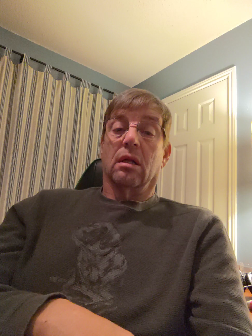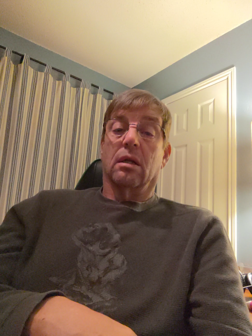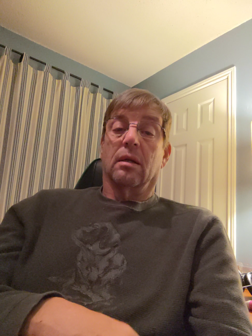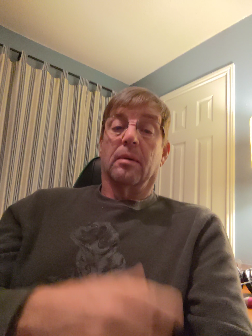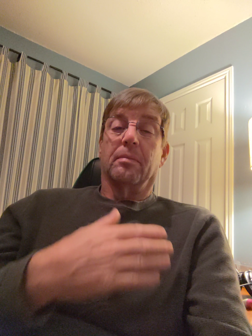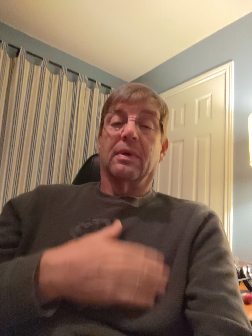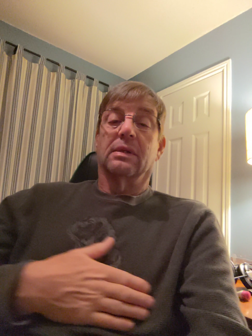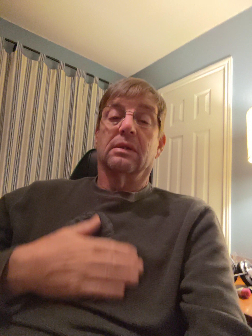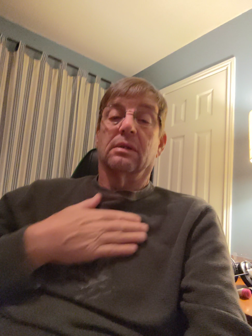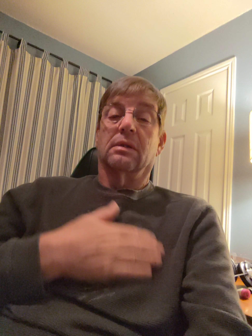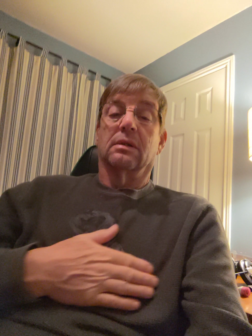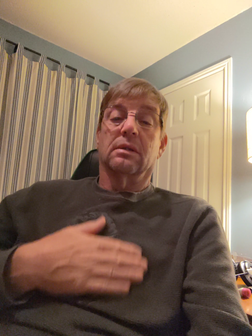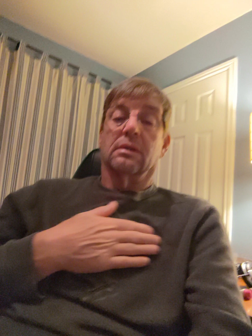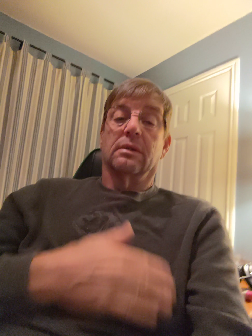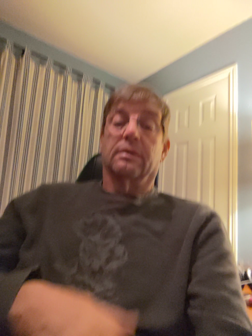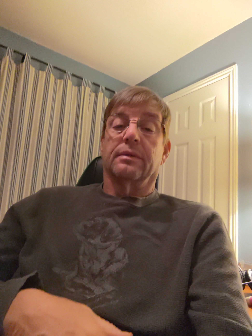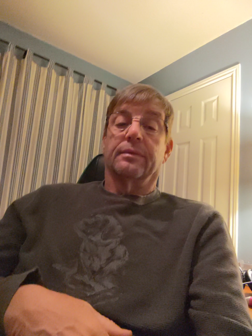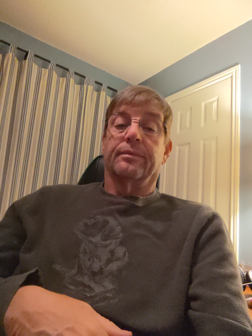please